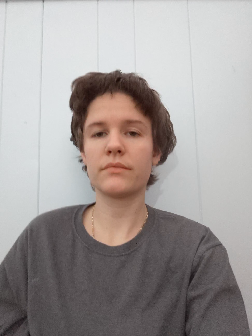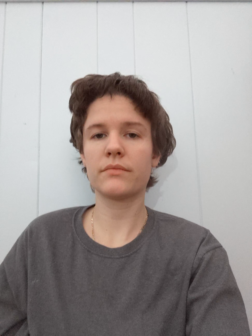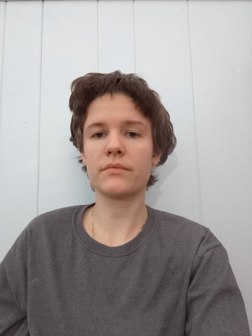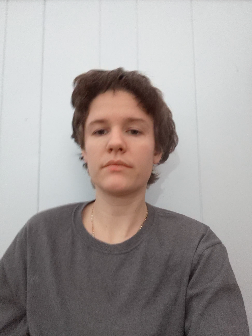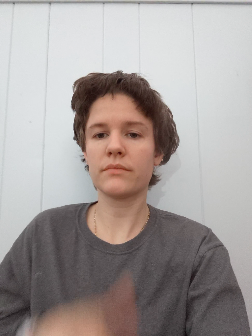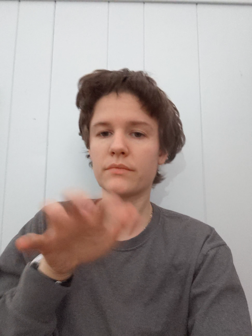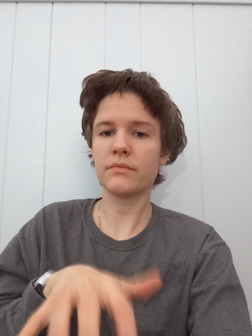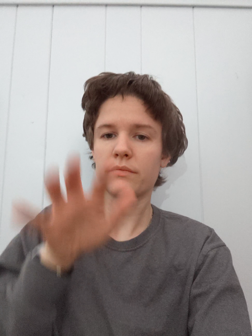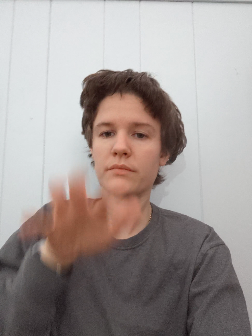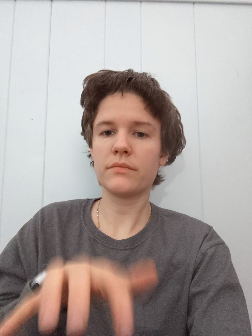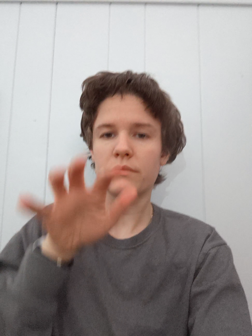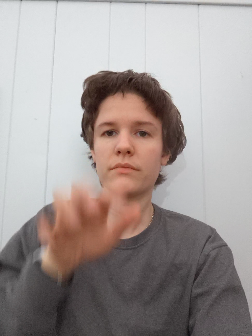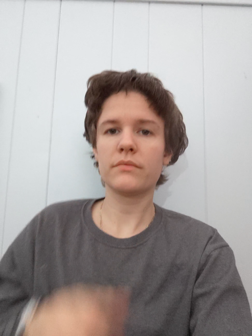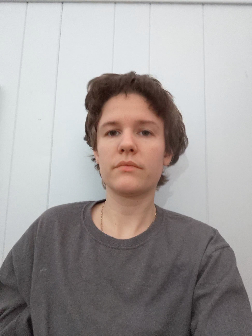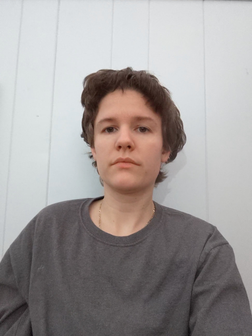alligator